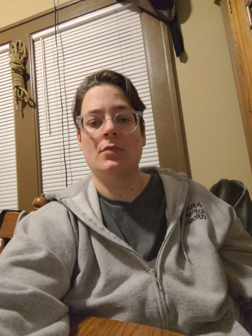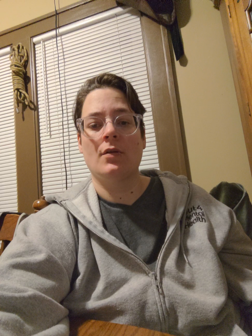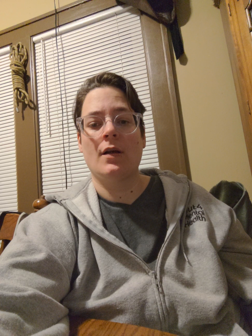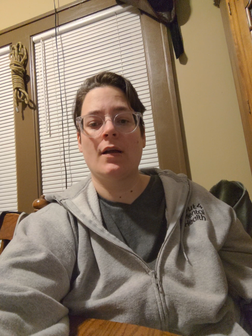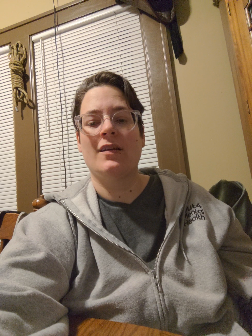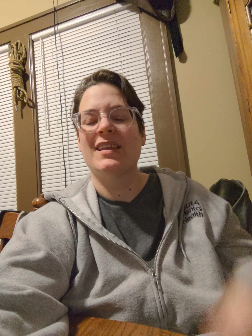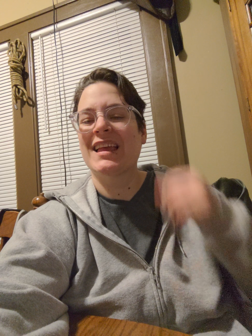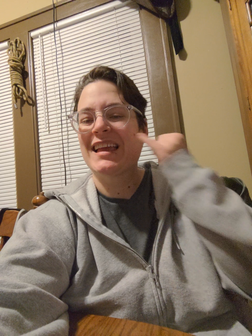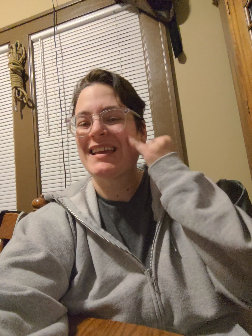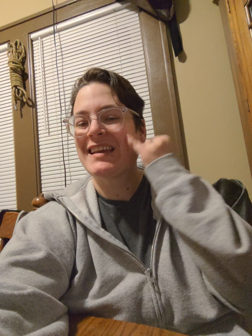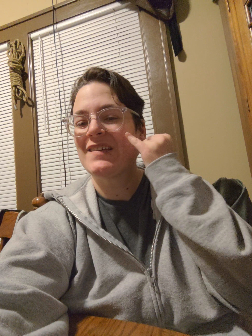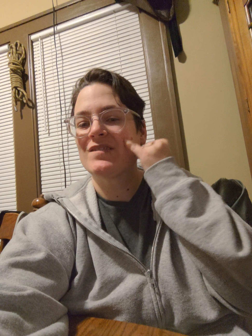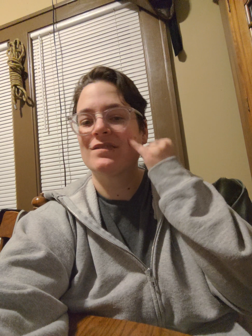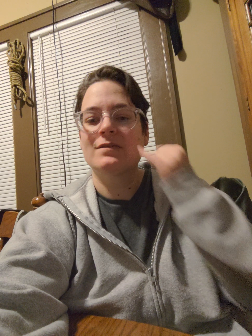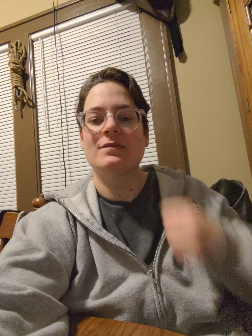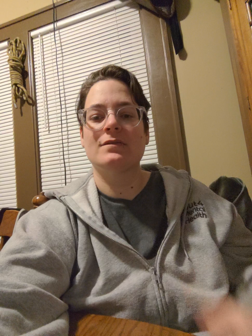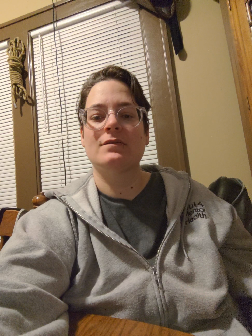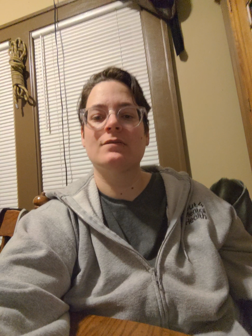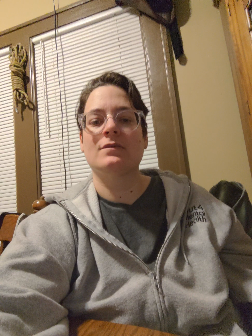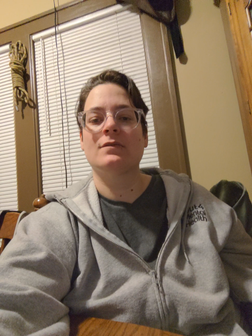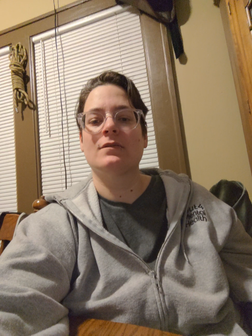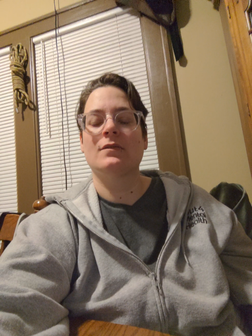if